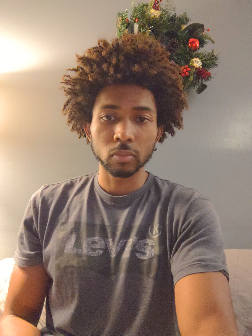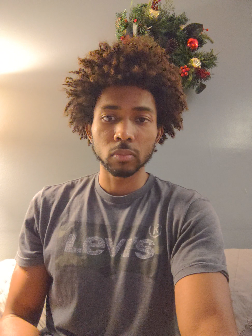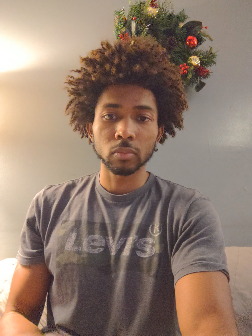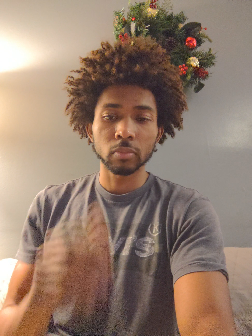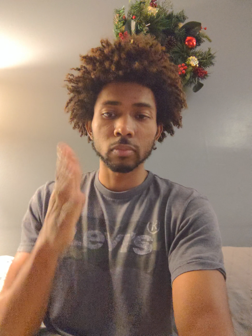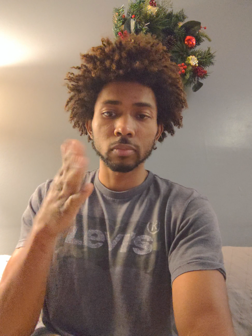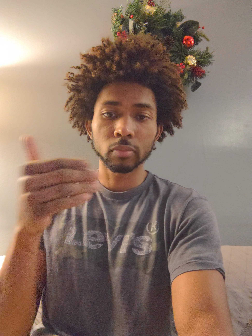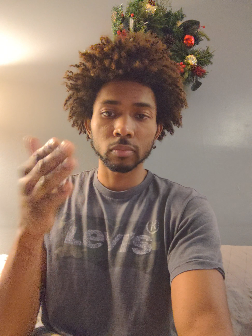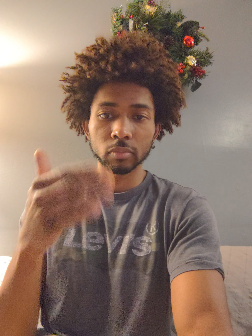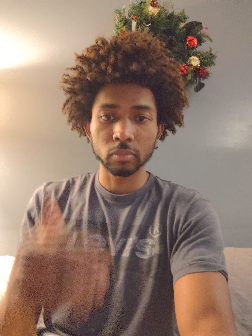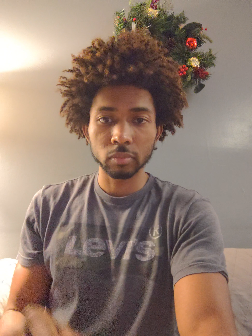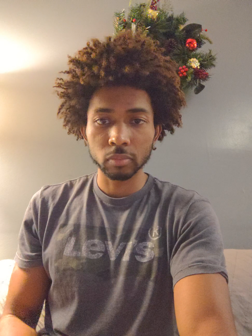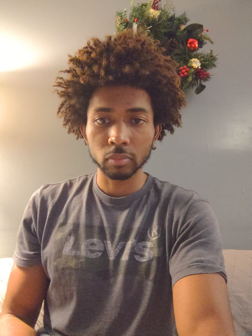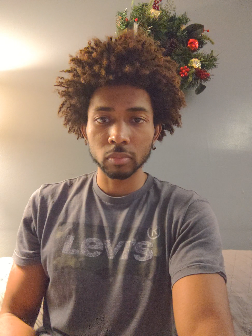flag